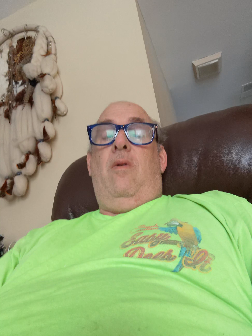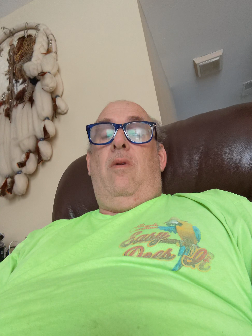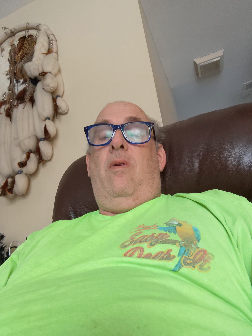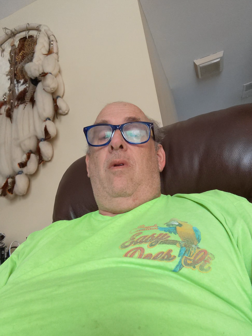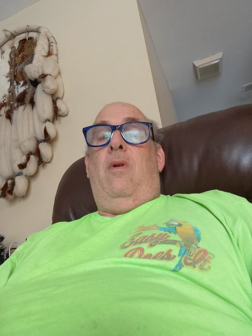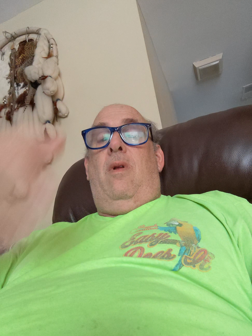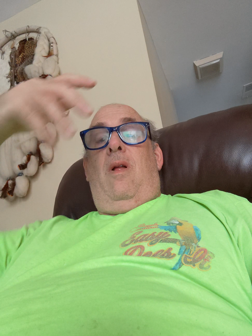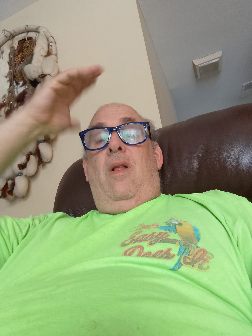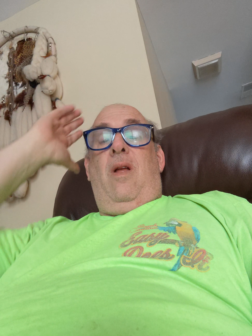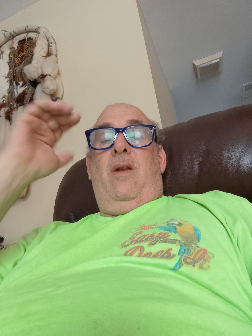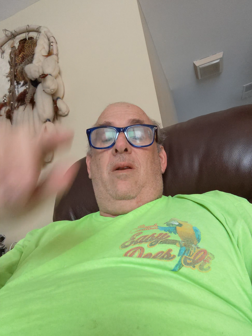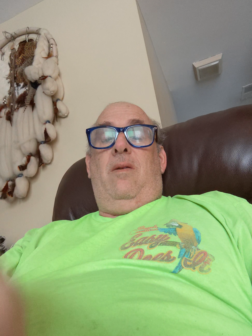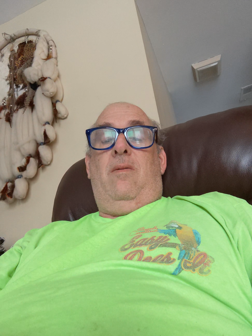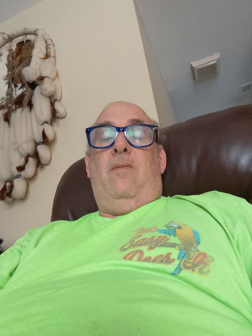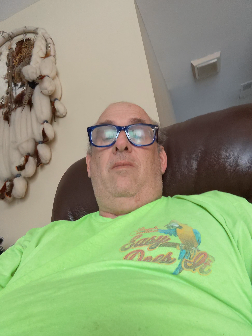lion